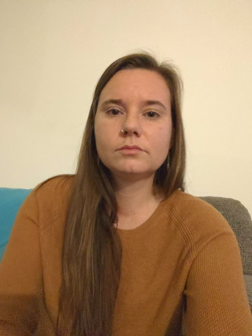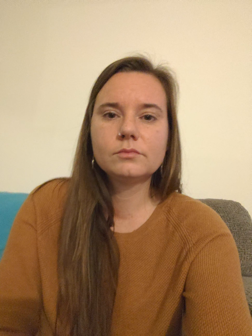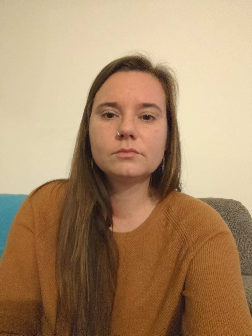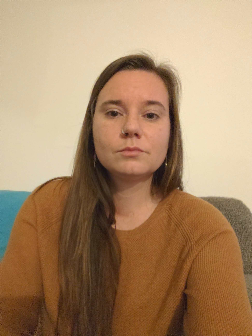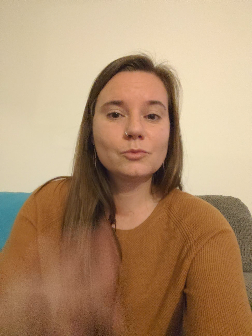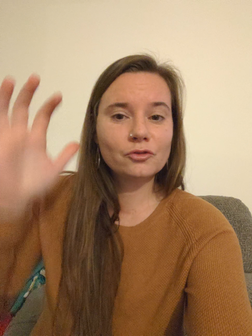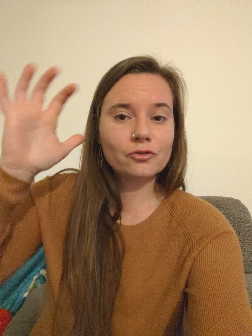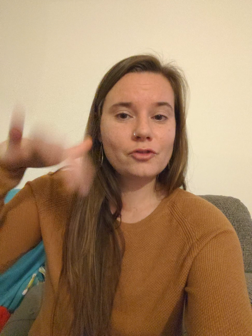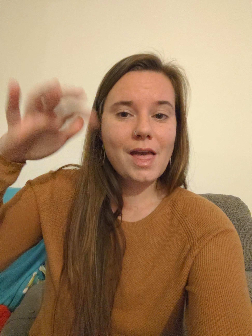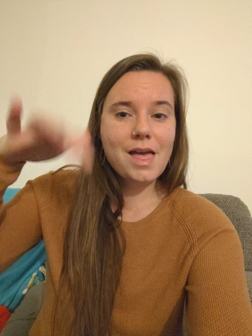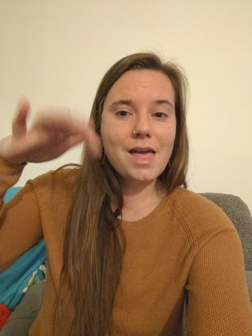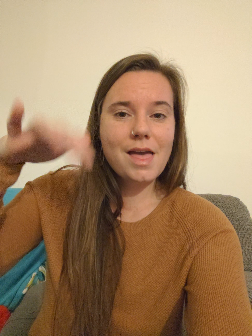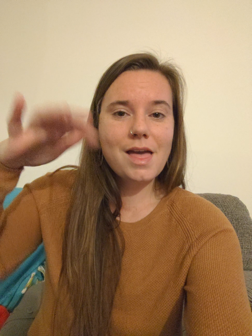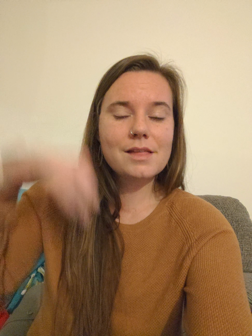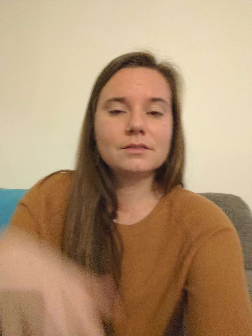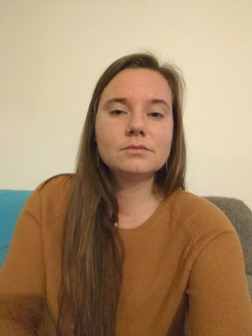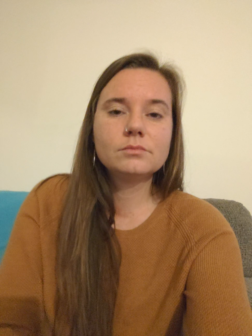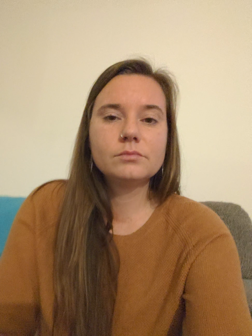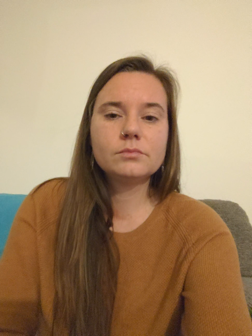rain